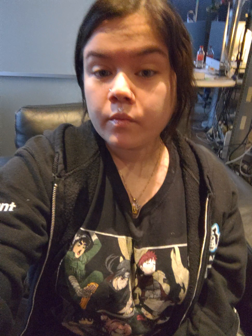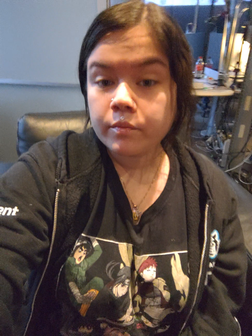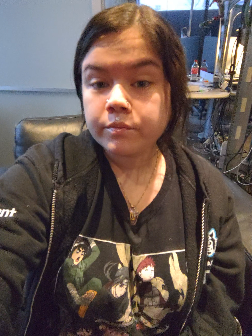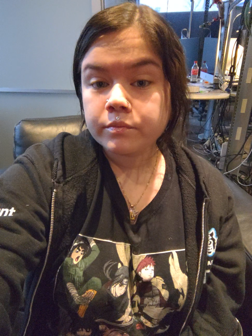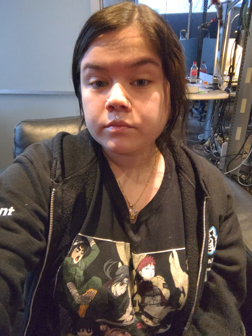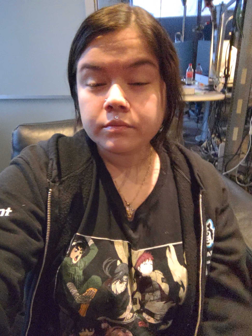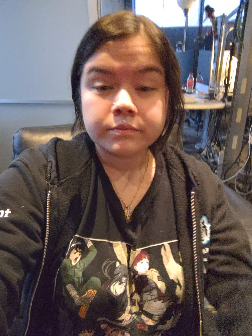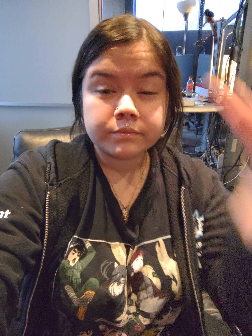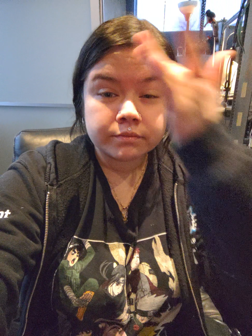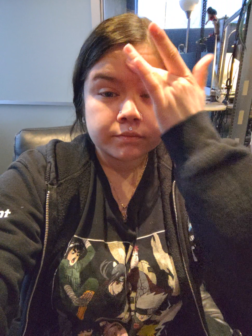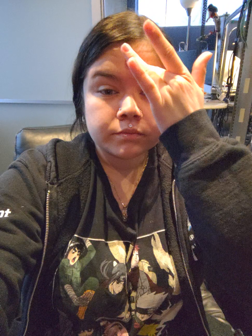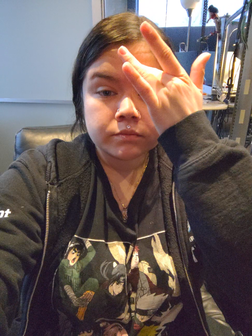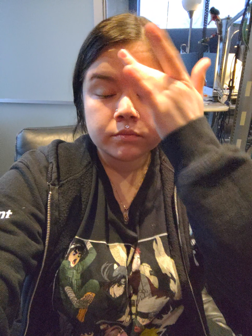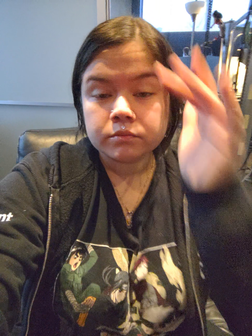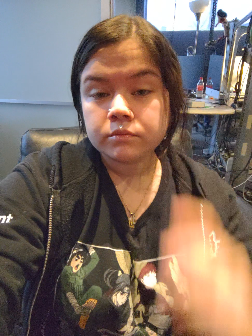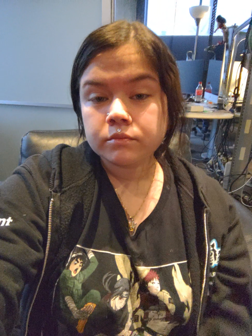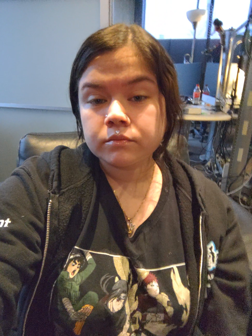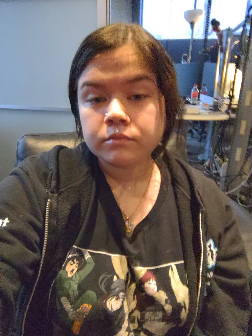sick